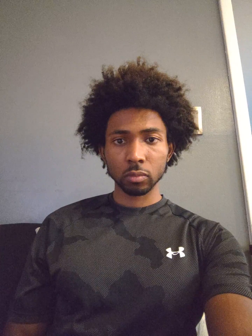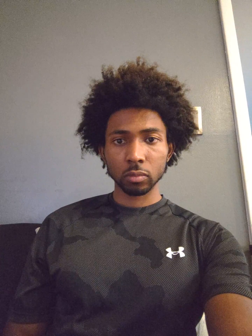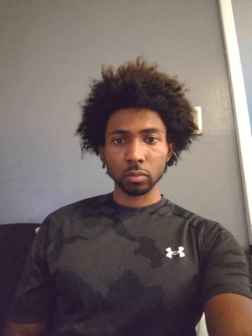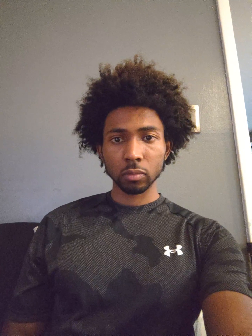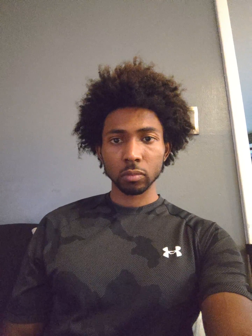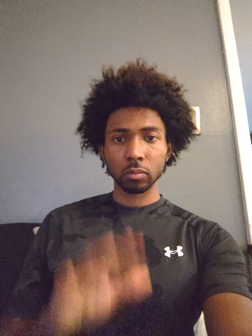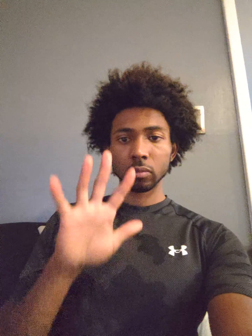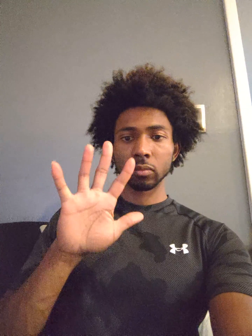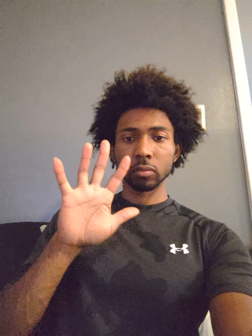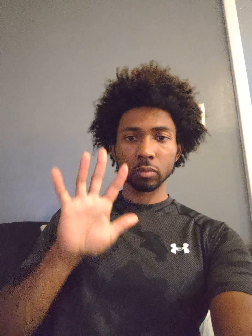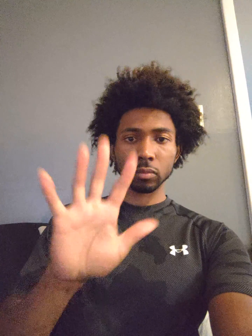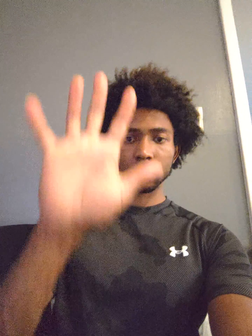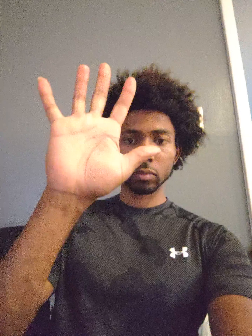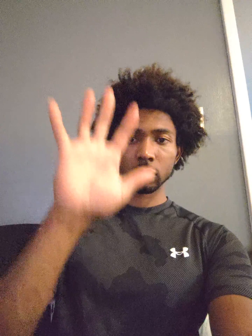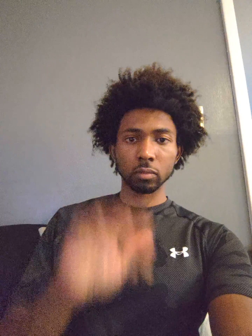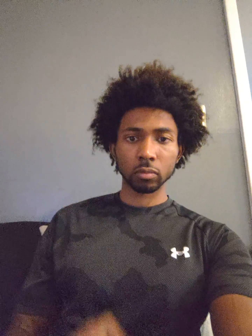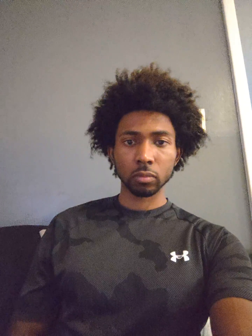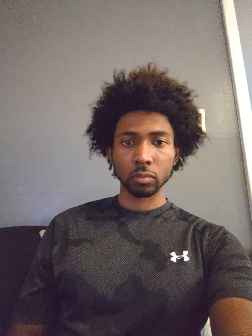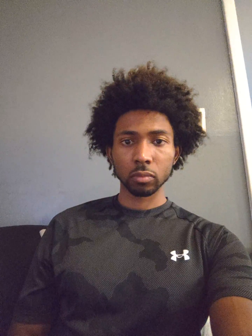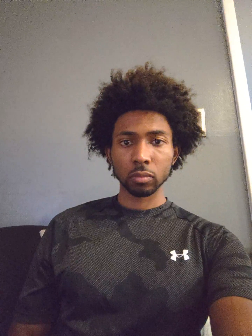give me five